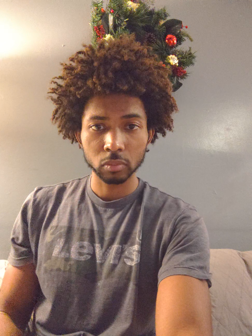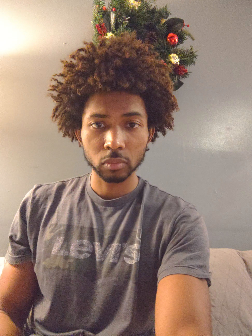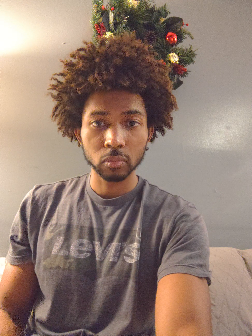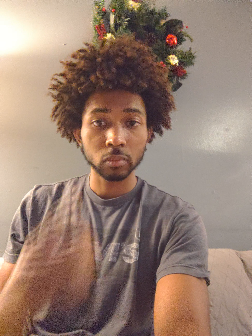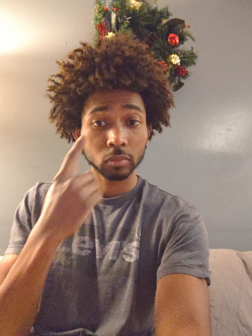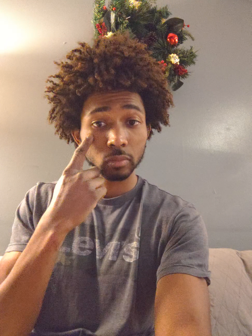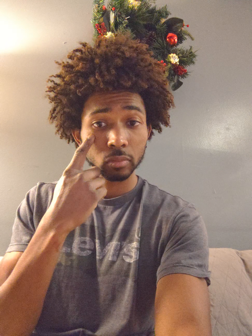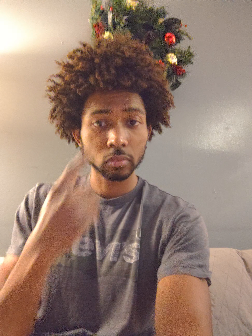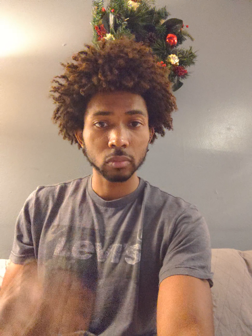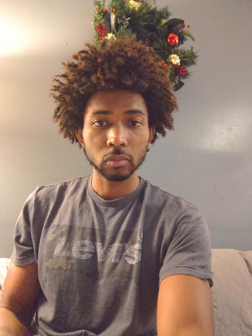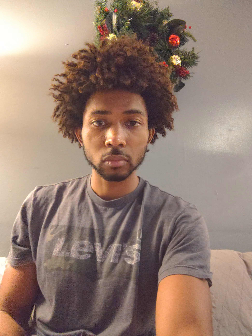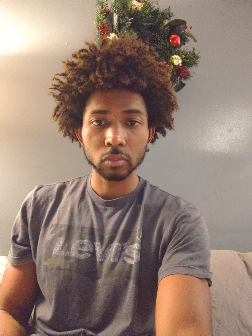eye